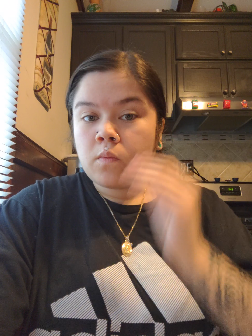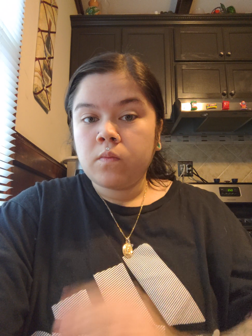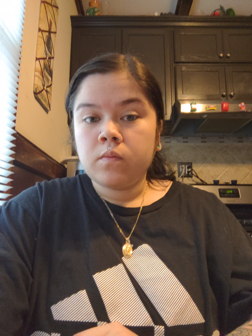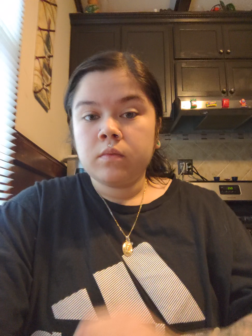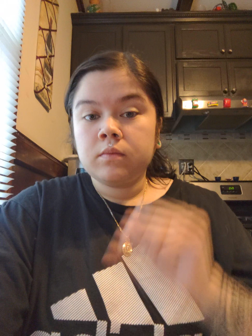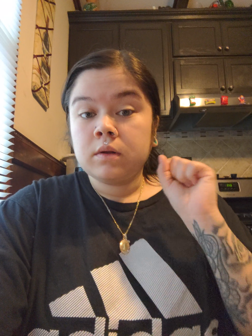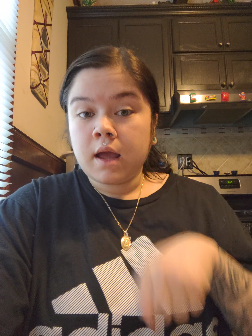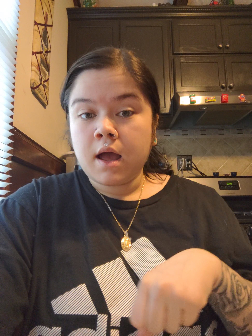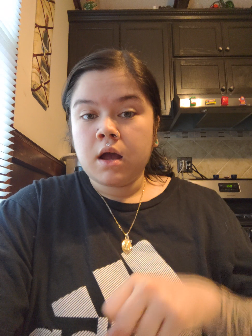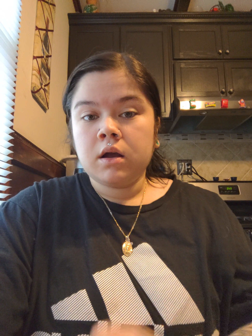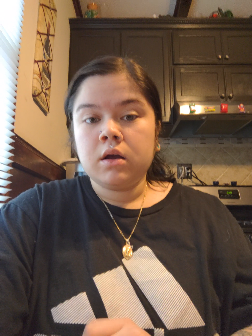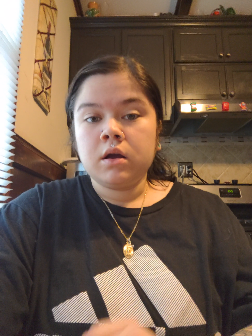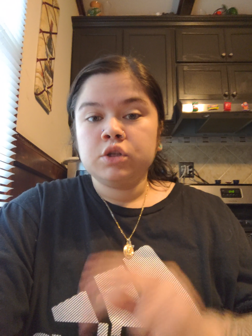can